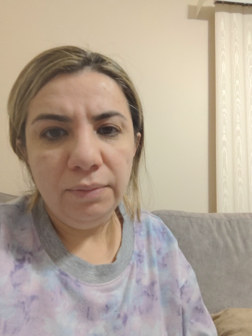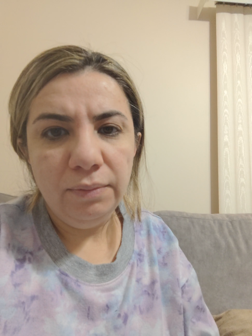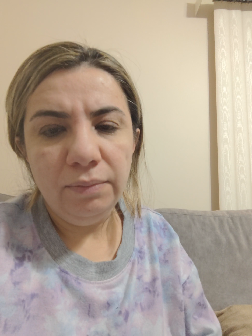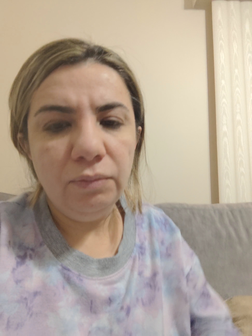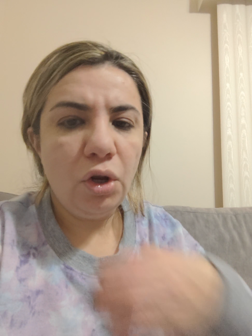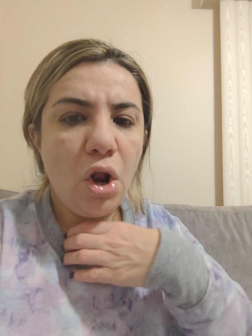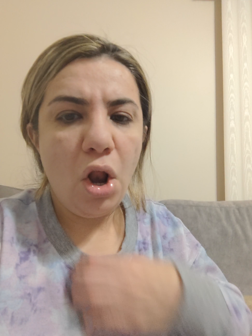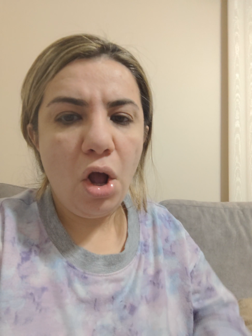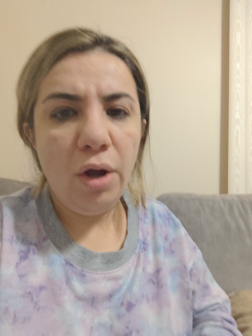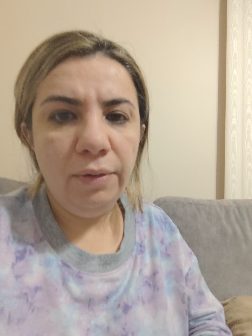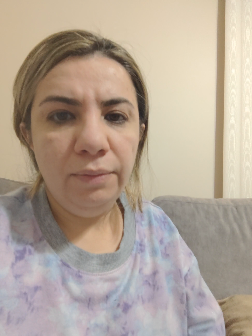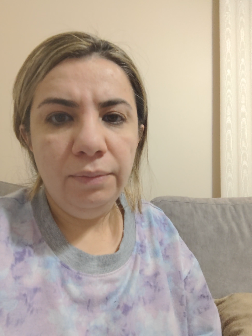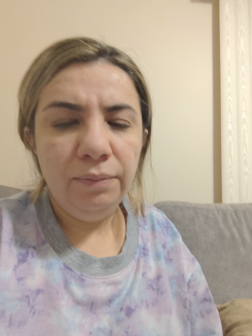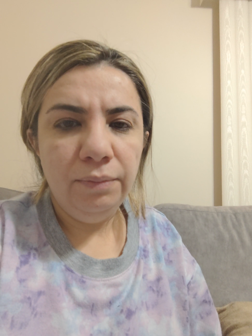hungry